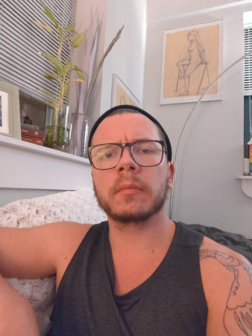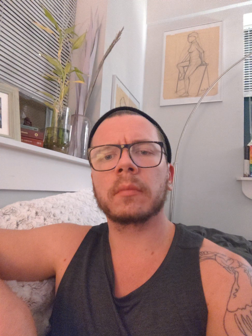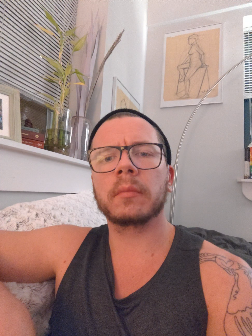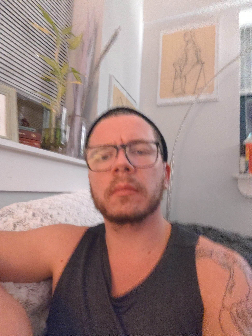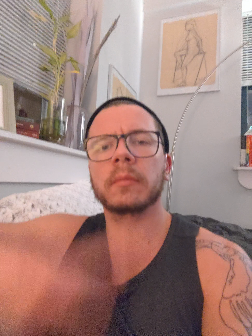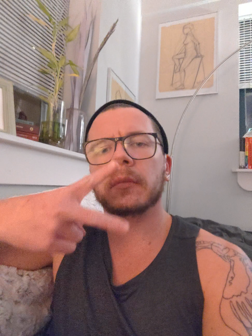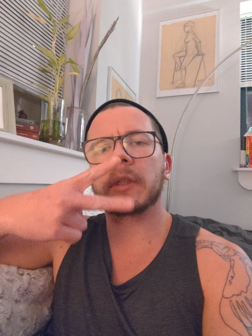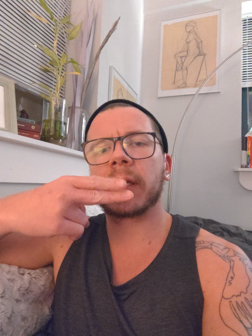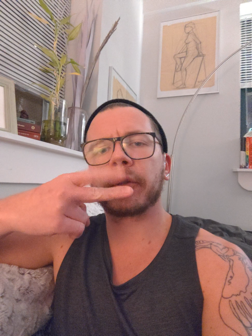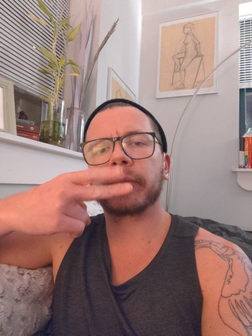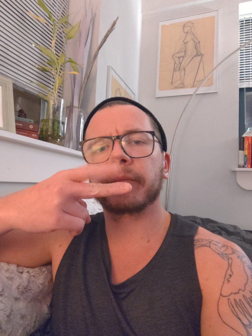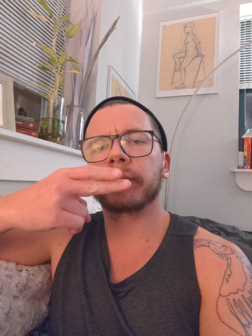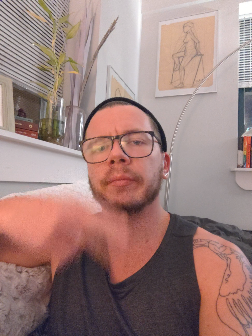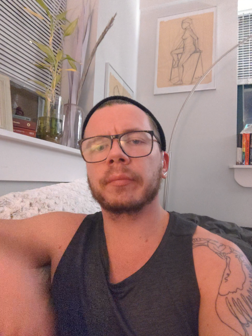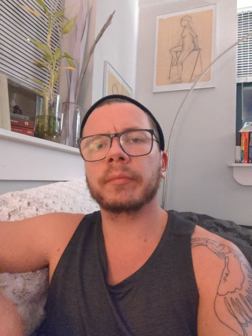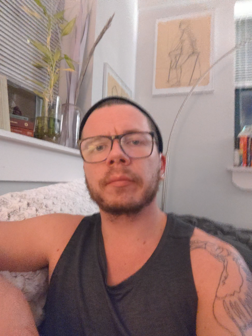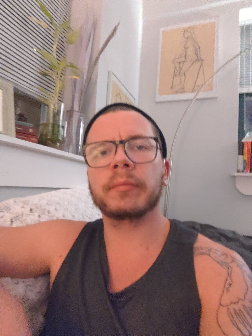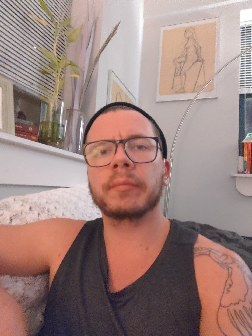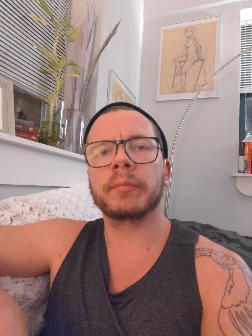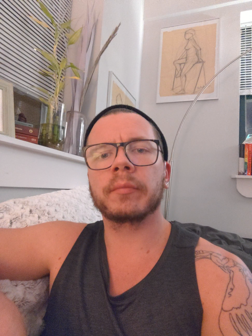scissors